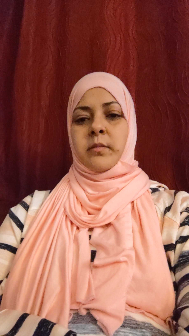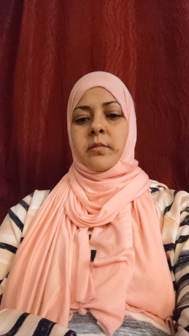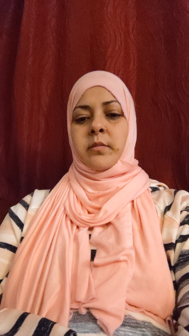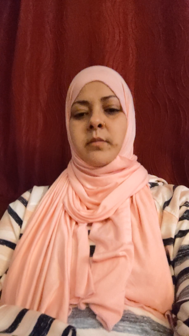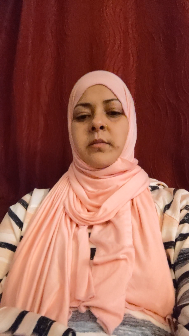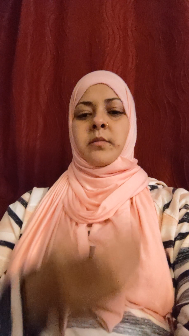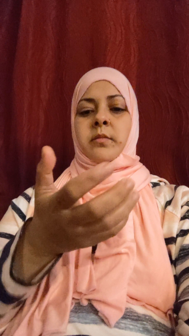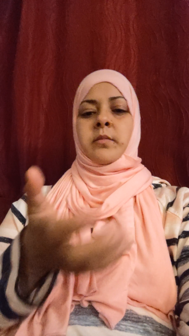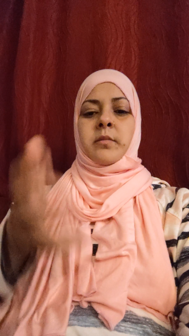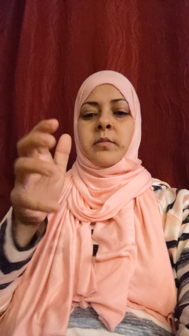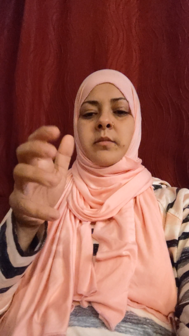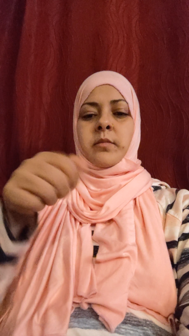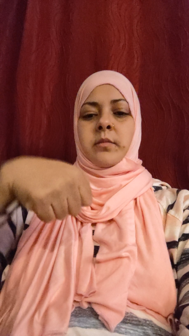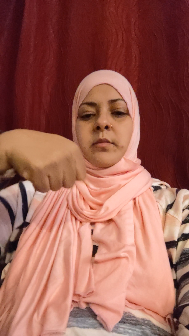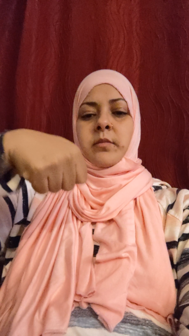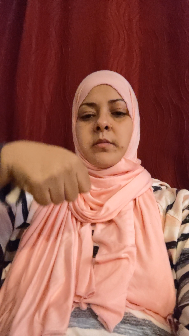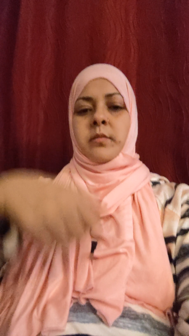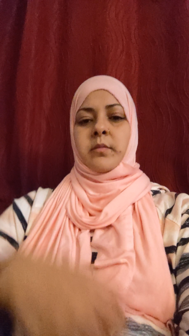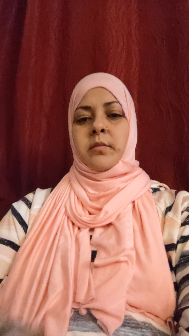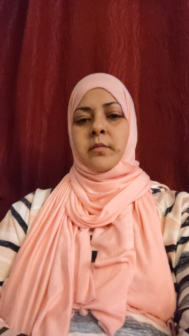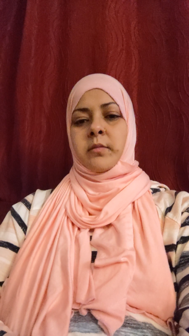bucket